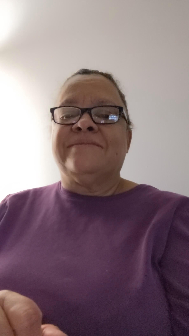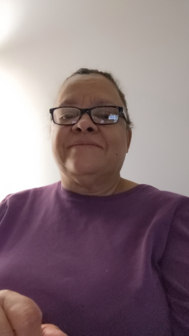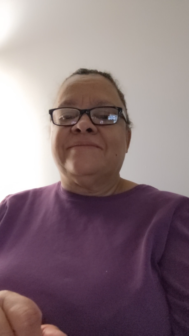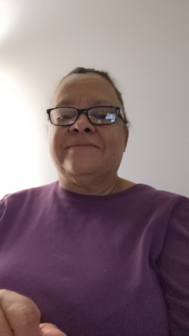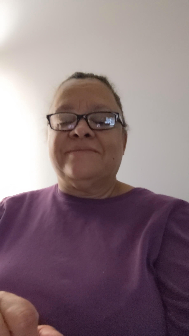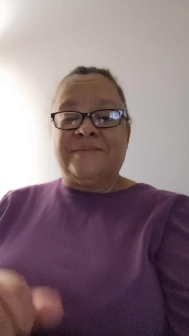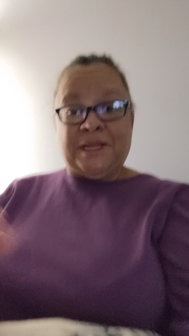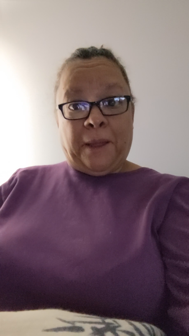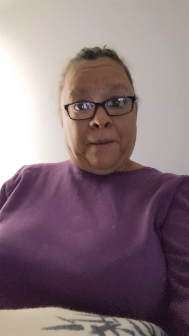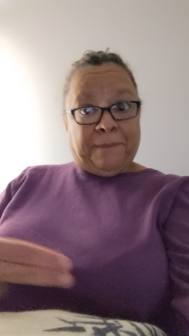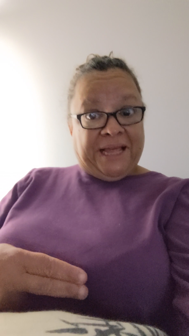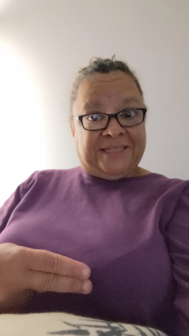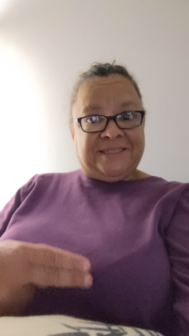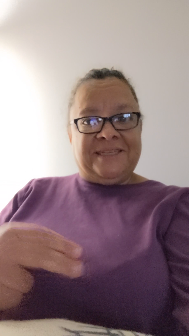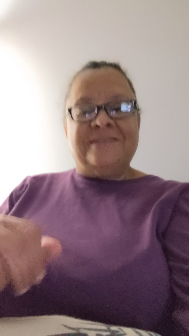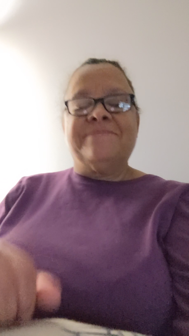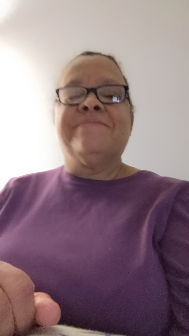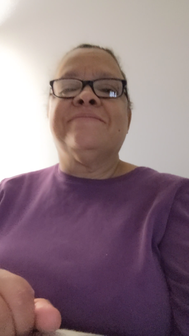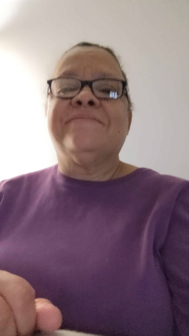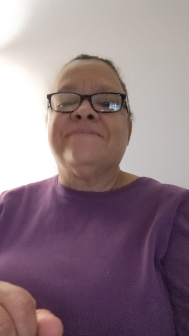belt